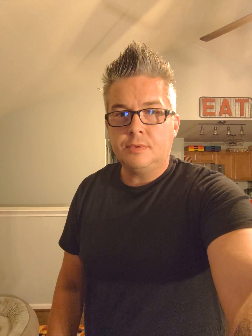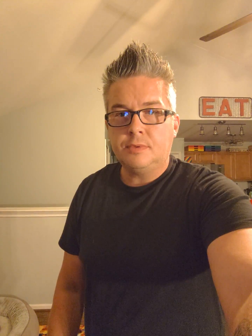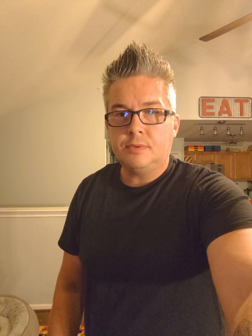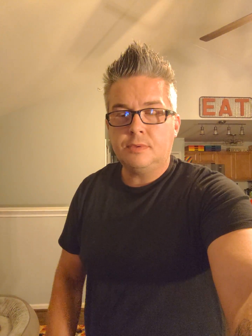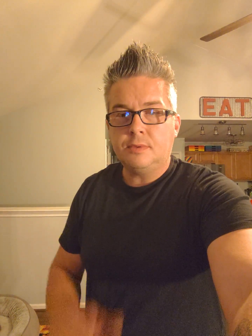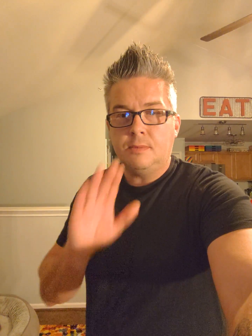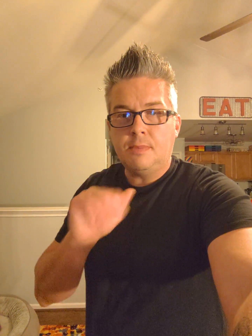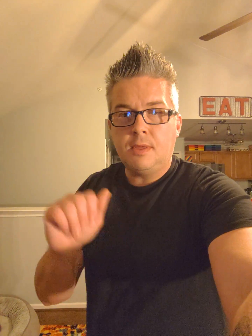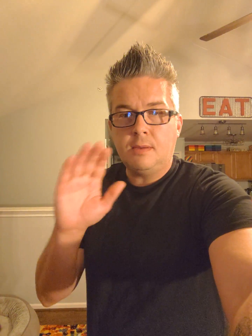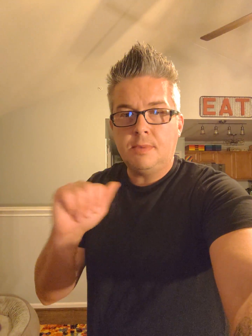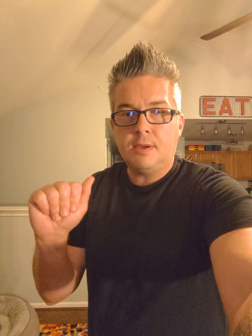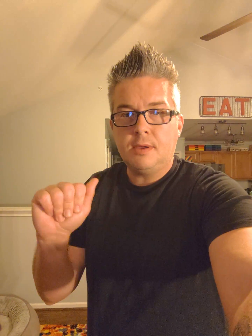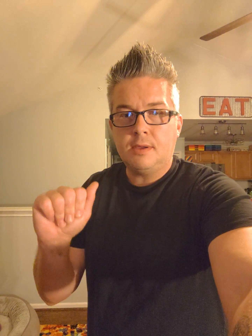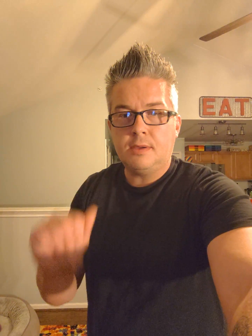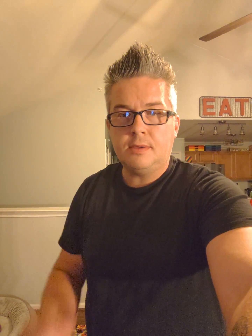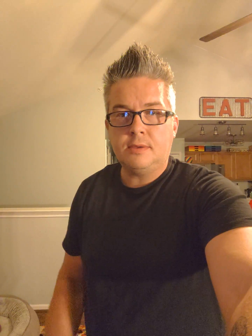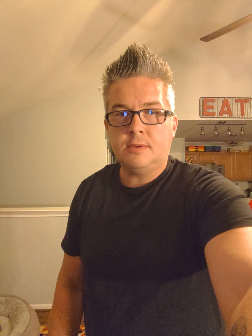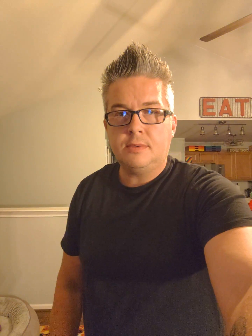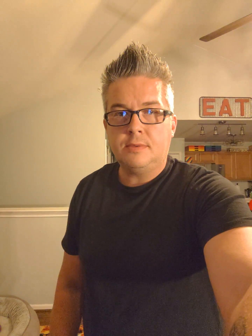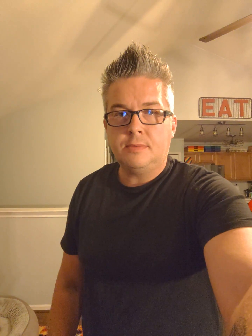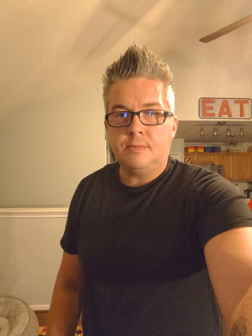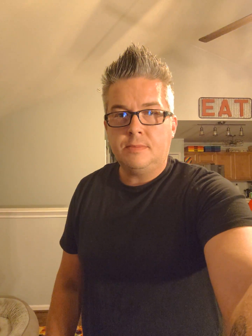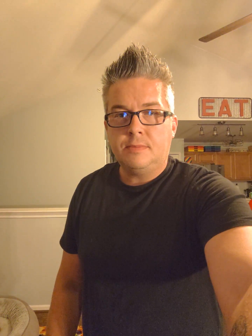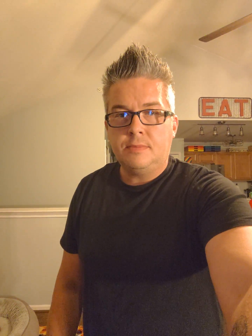baa baa